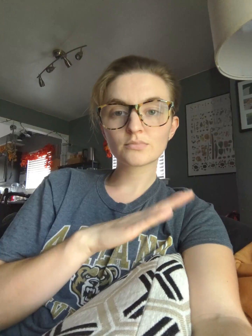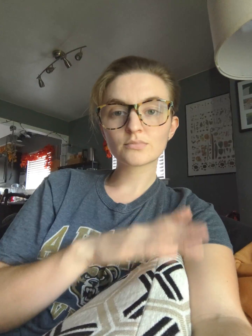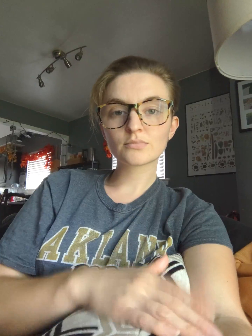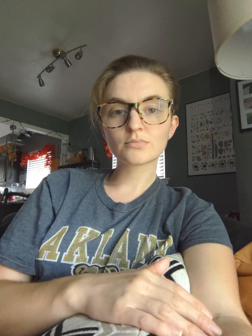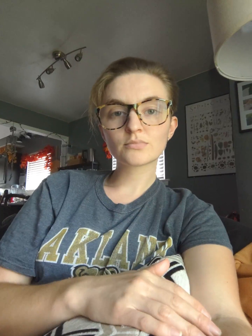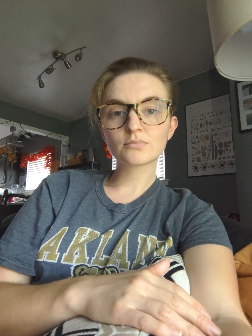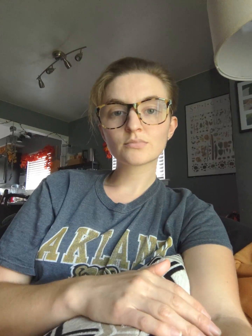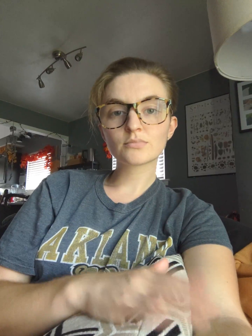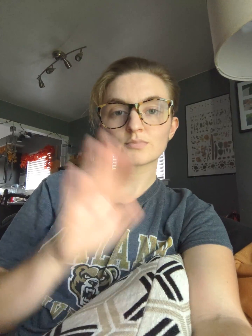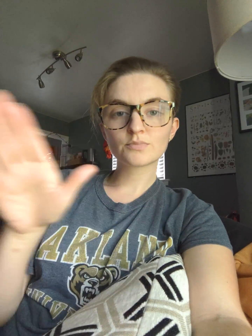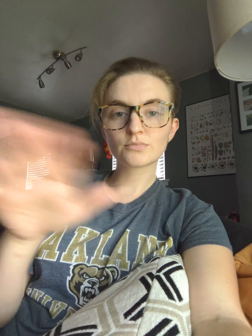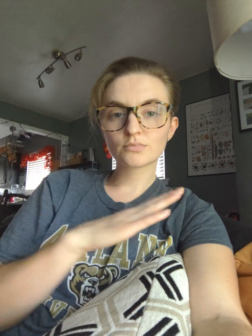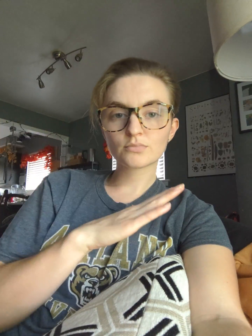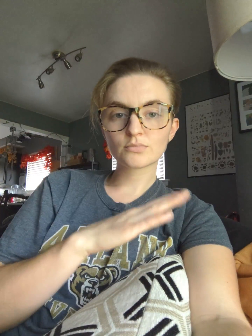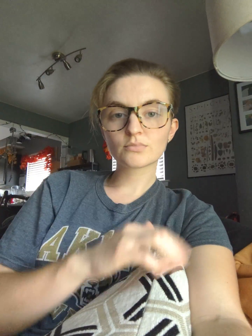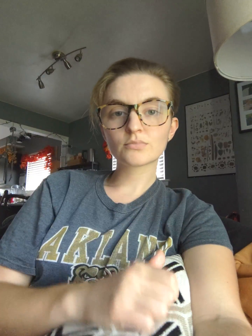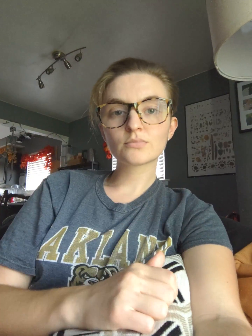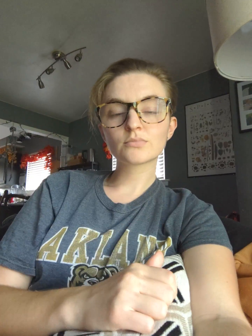full